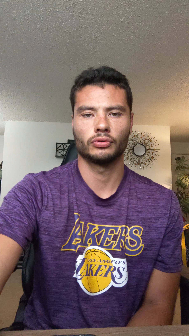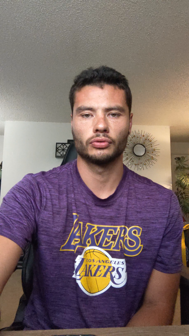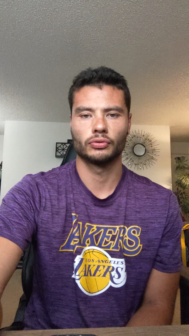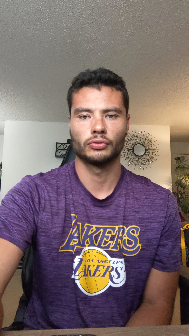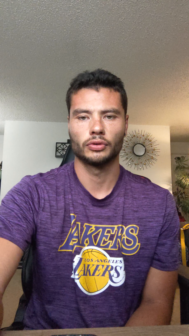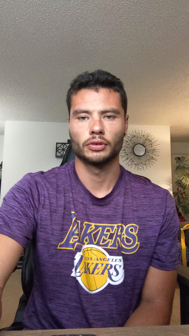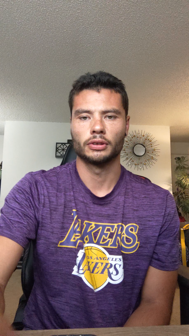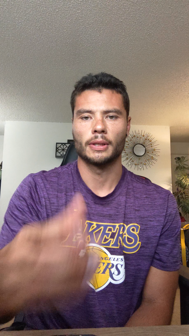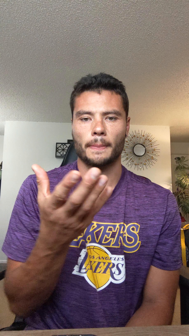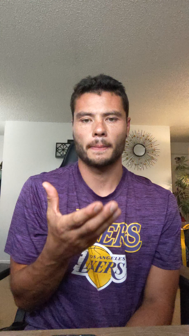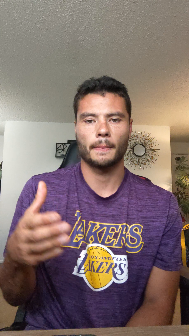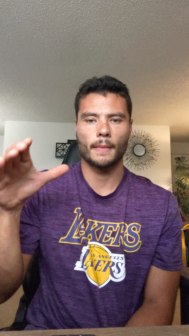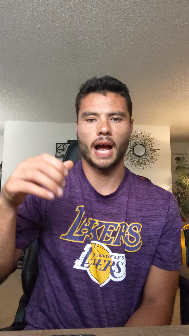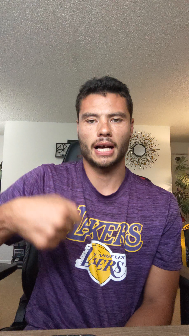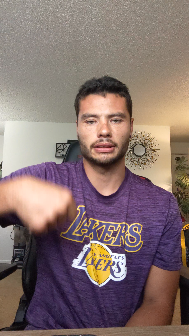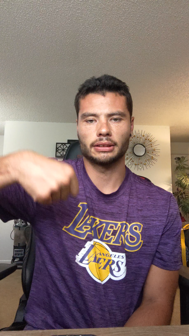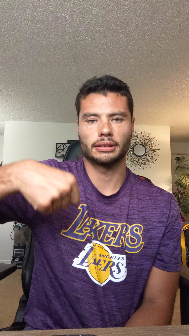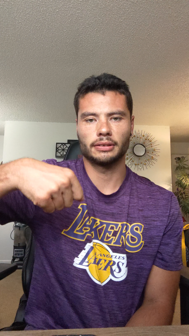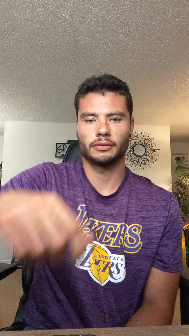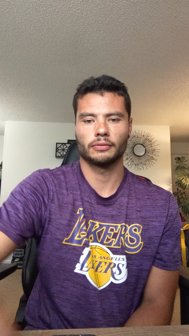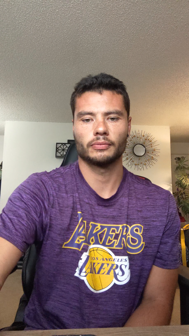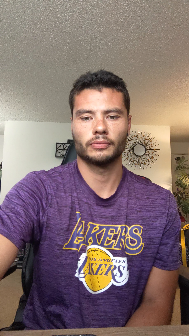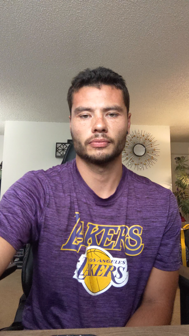basket